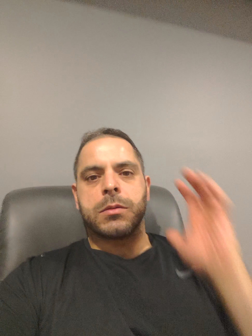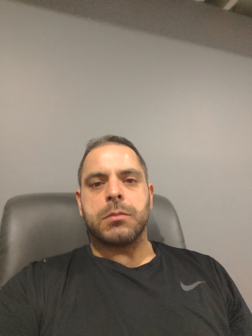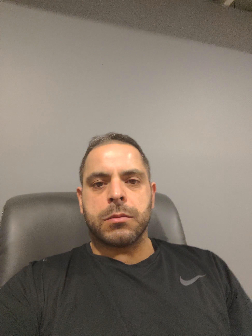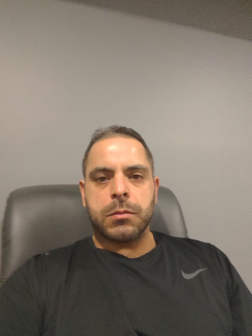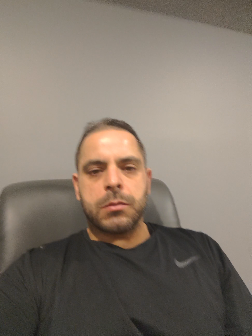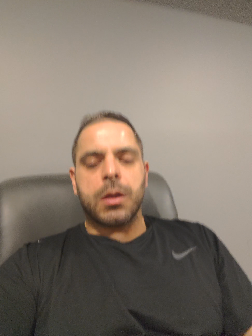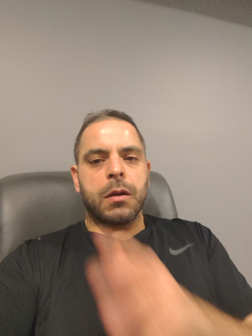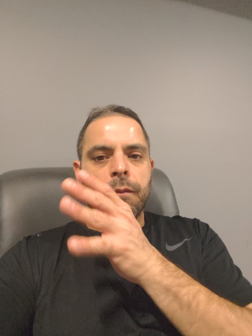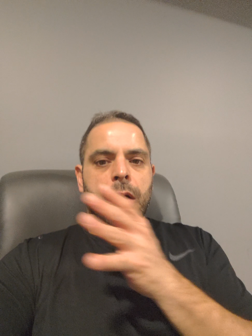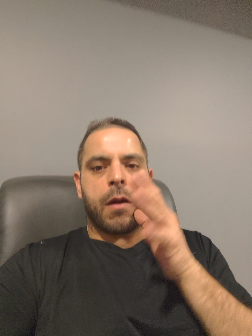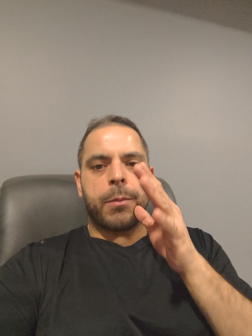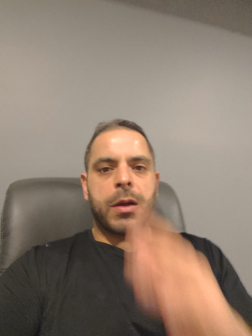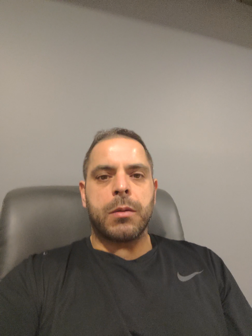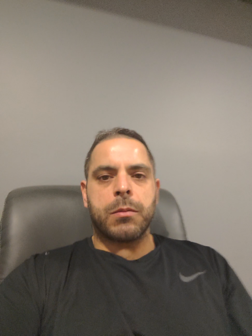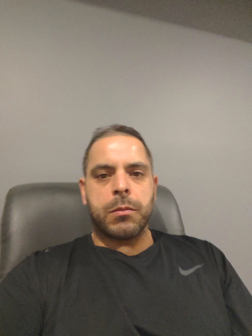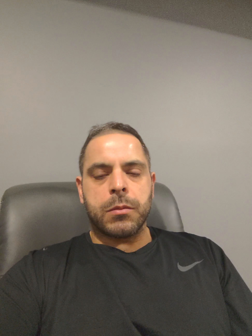farm